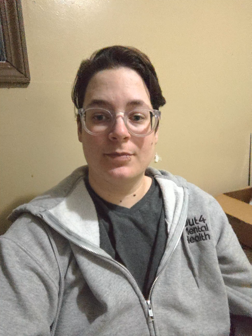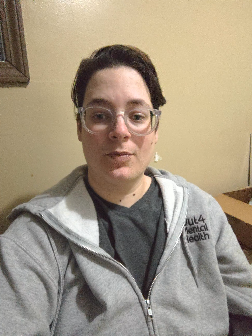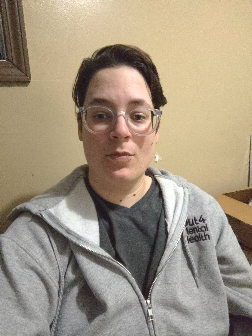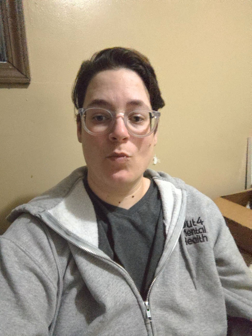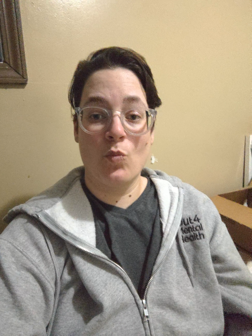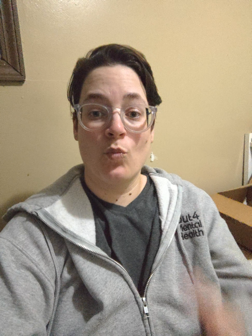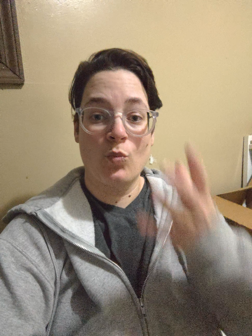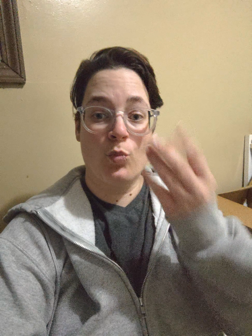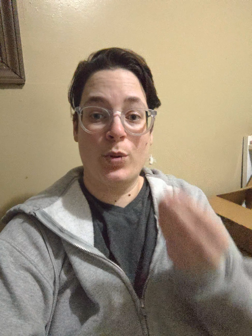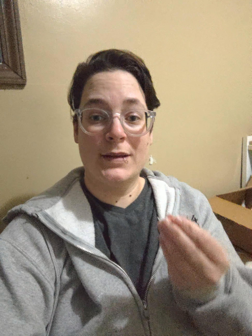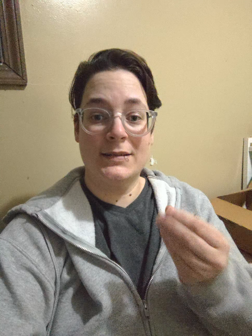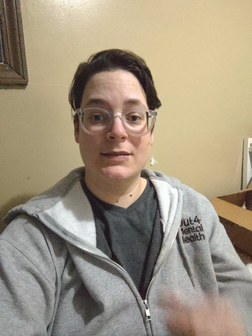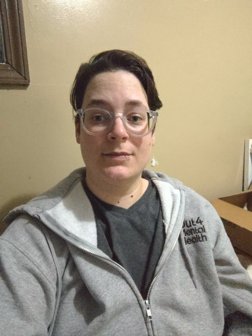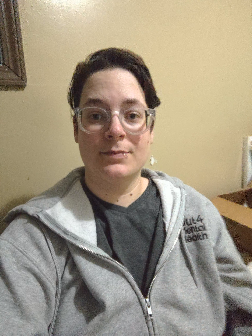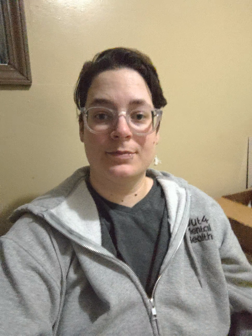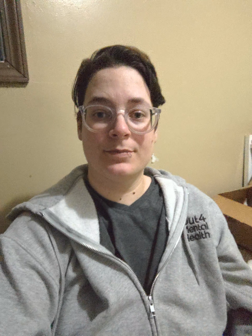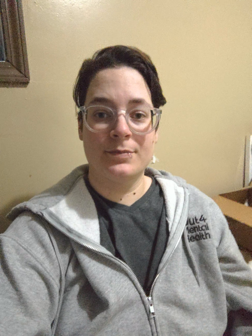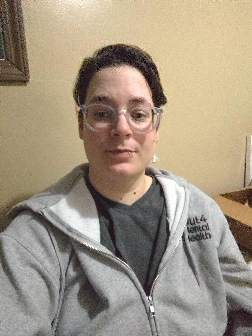wet